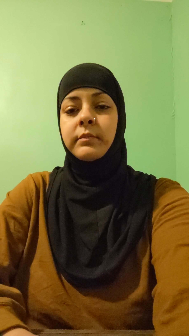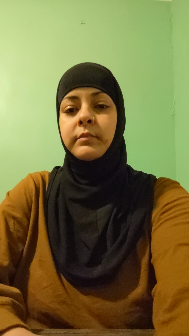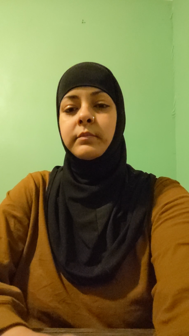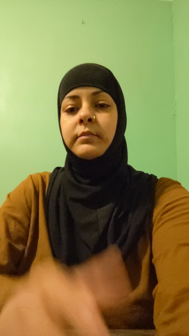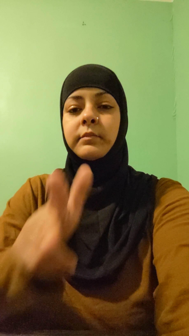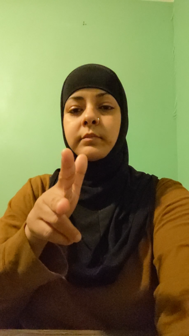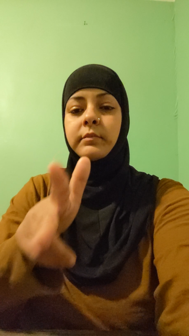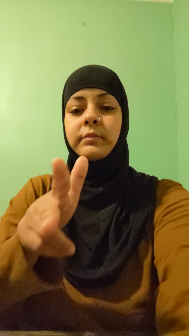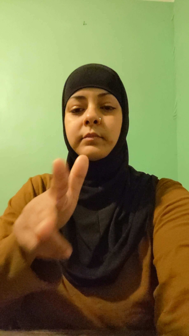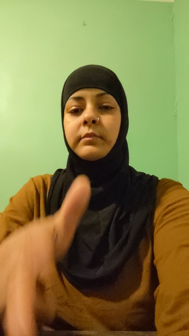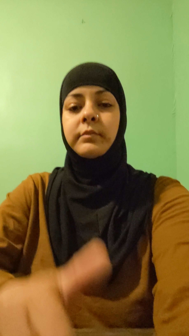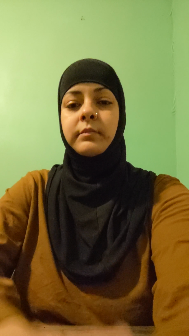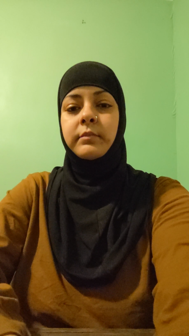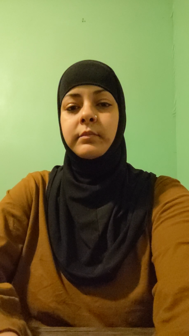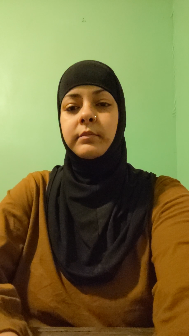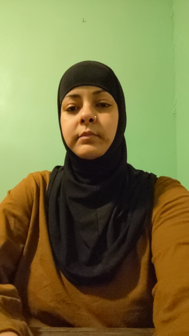garage